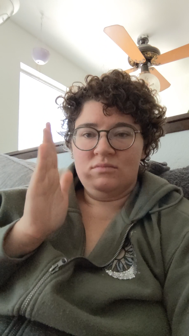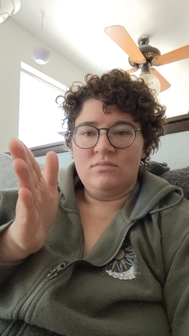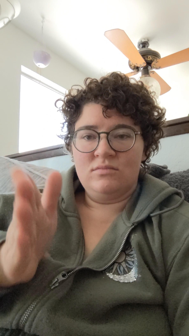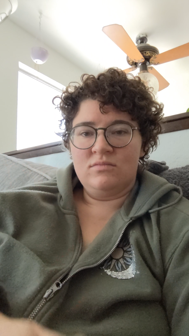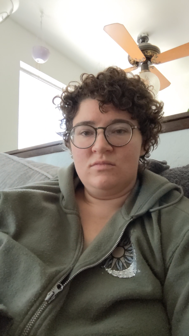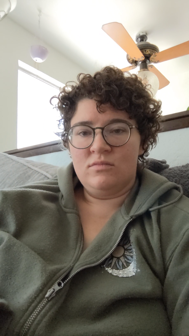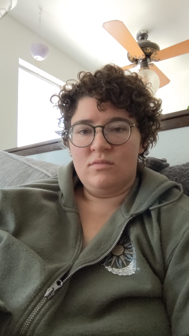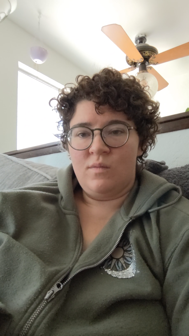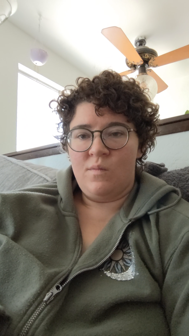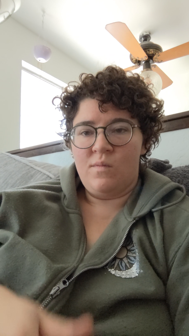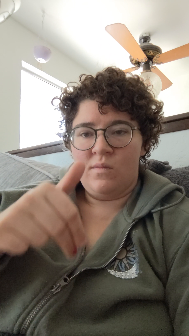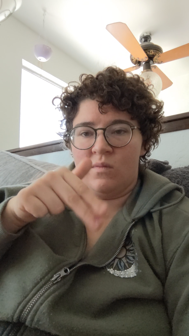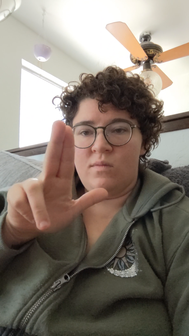lick